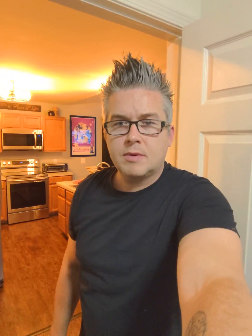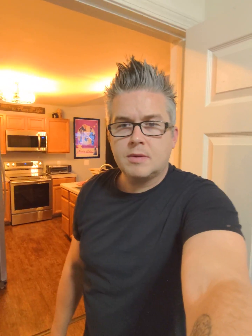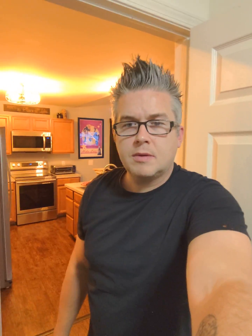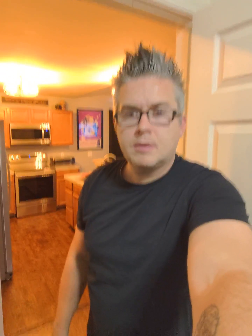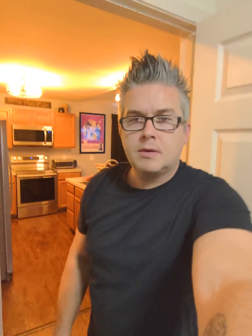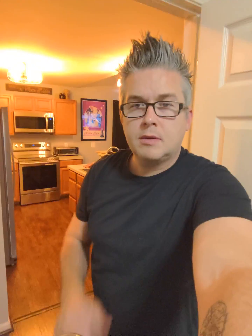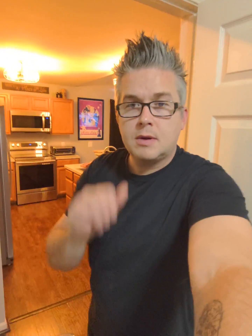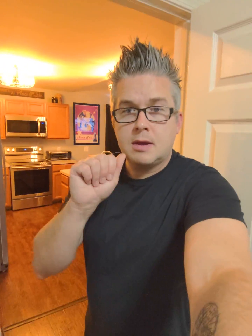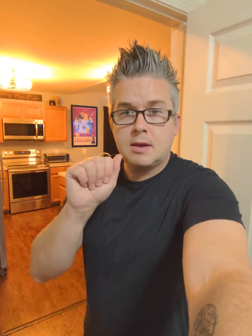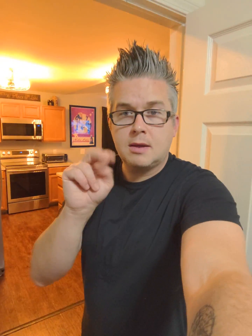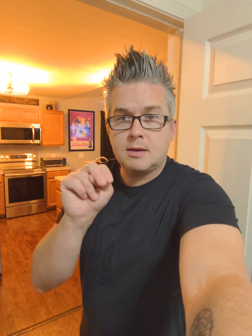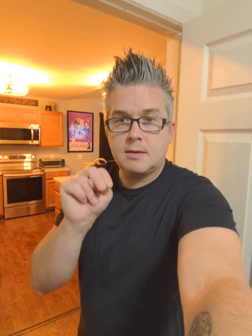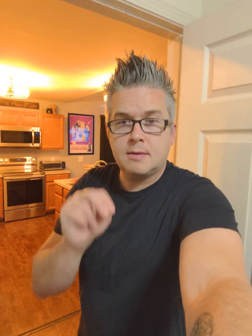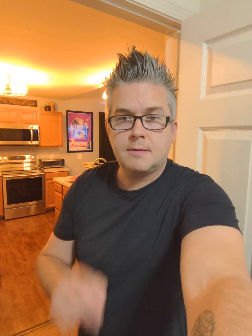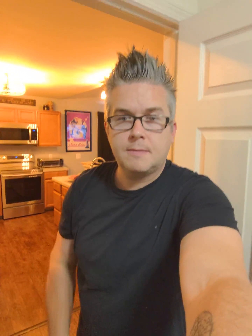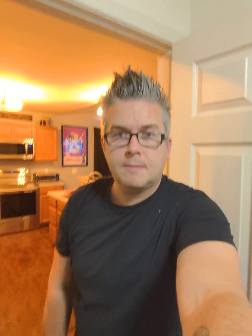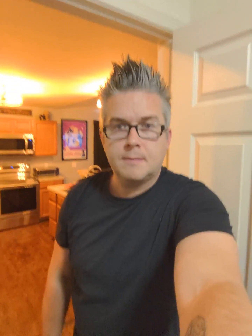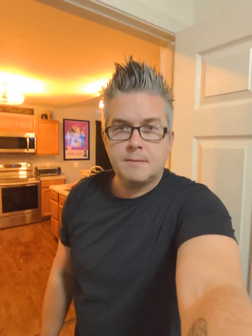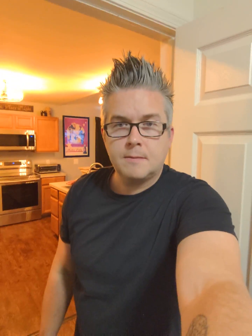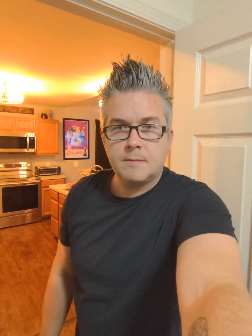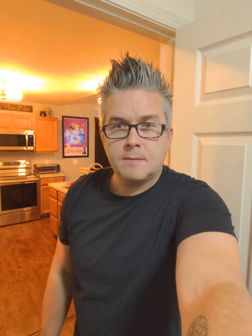an